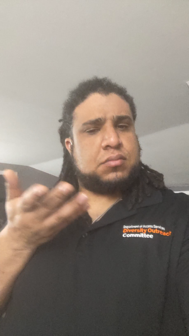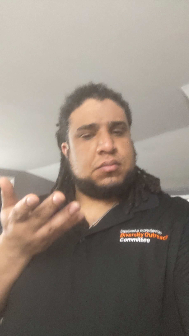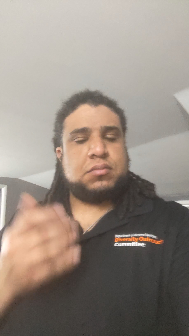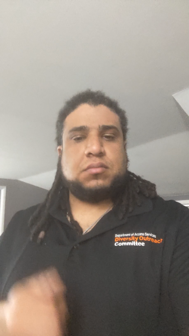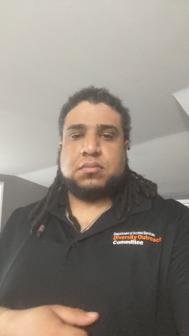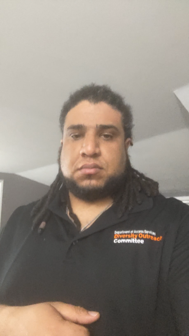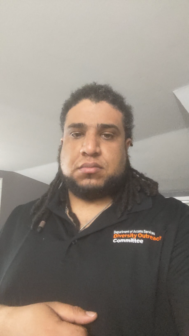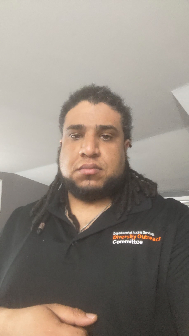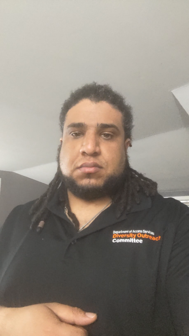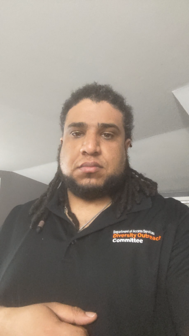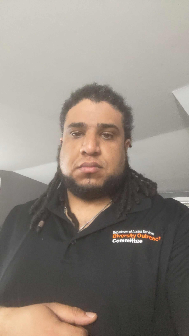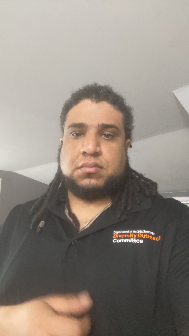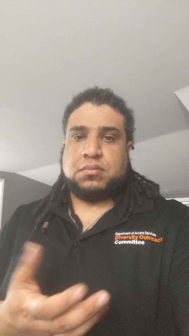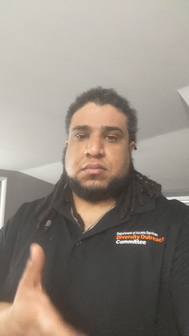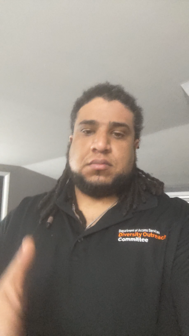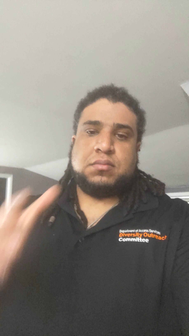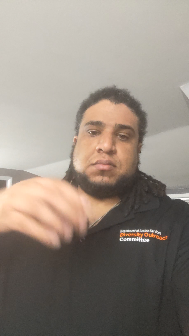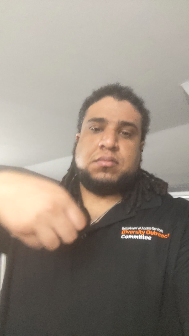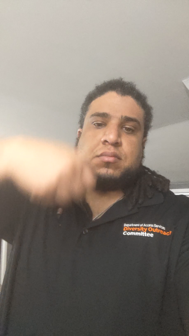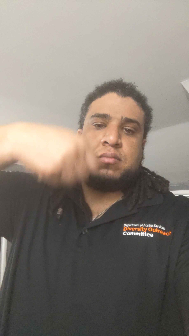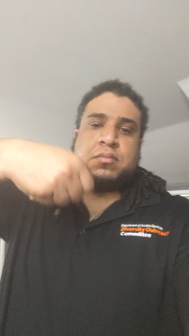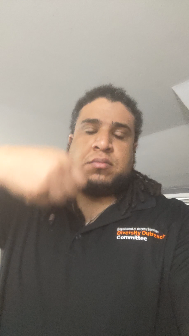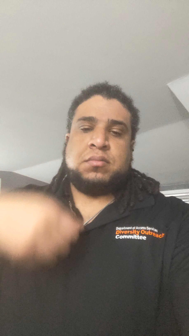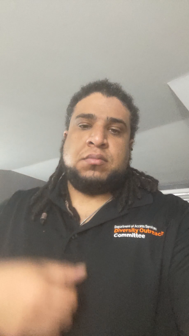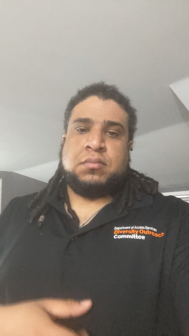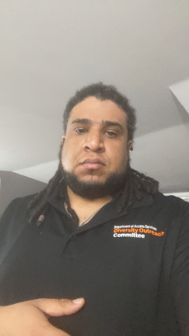basket